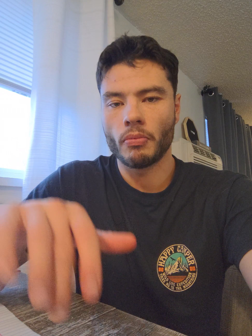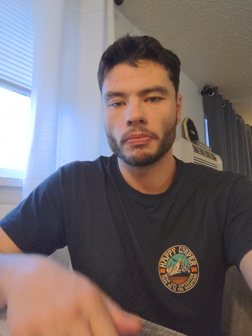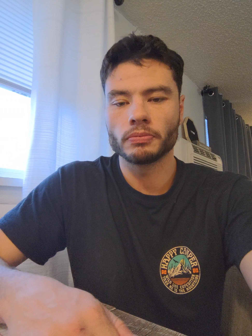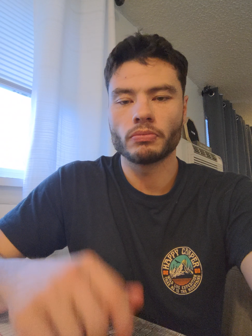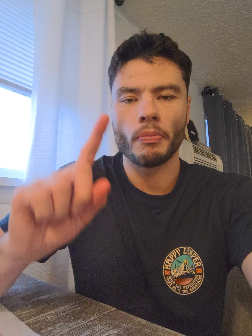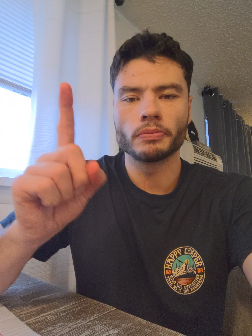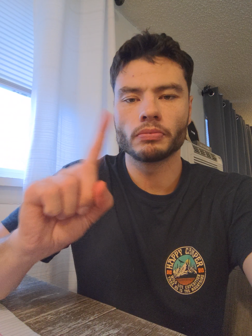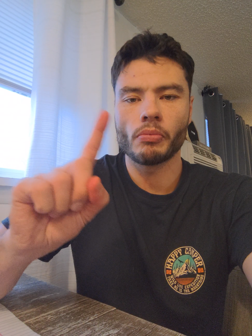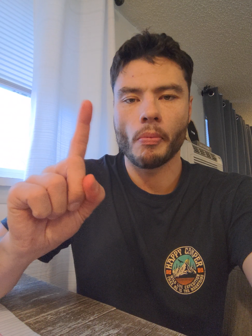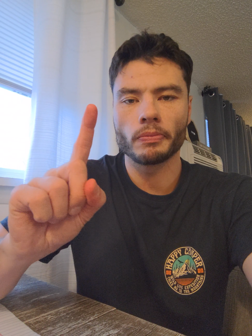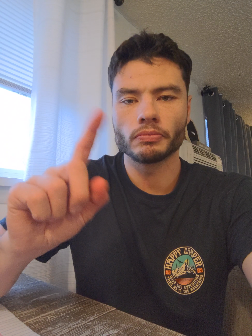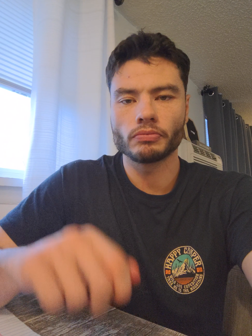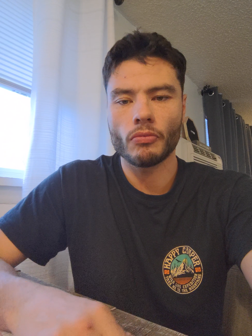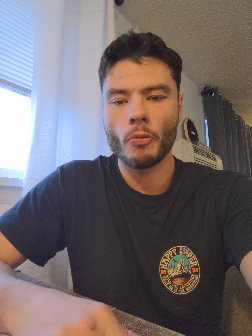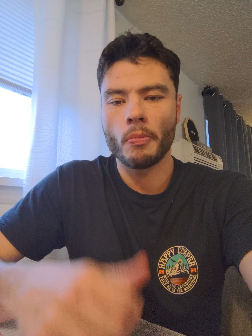where